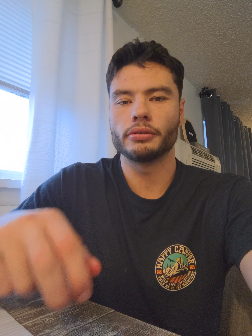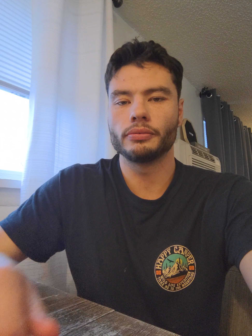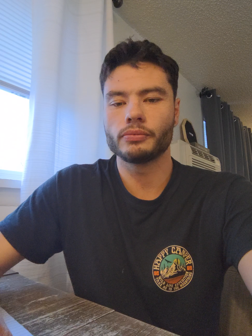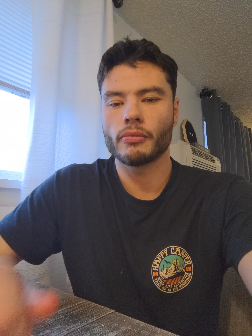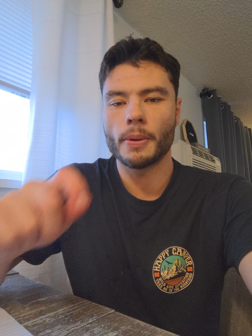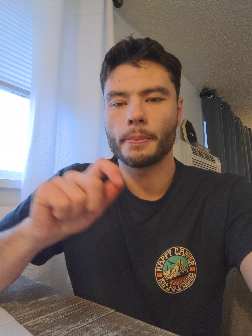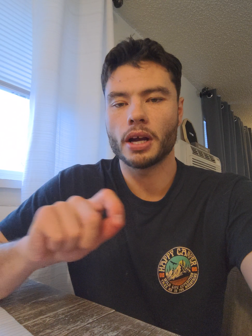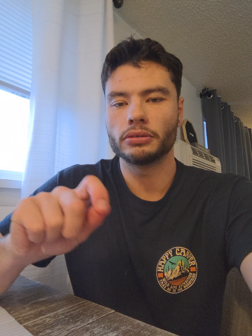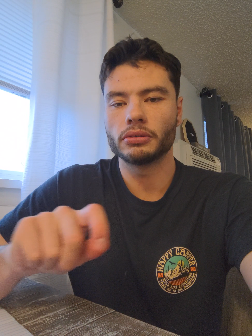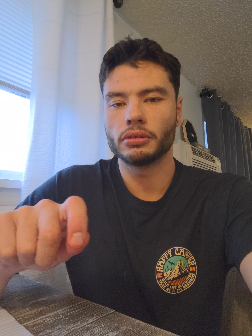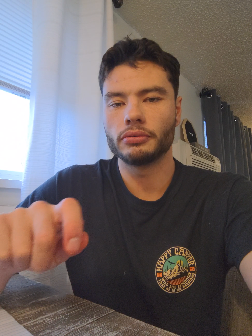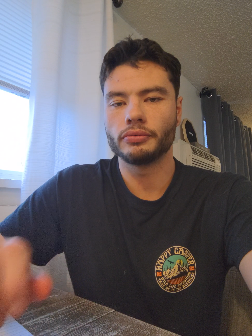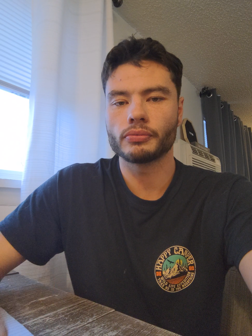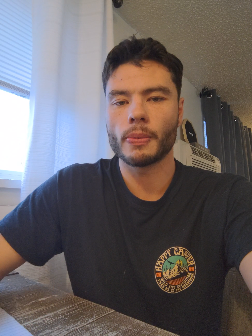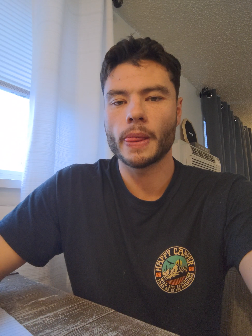pen